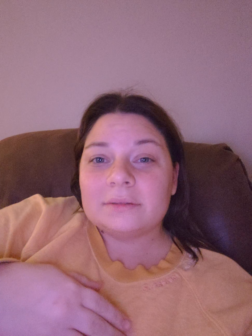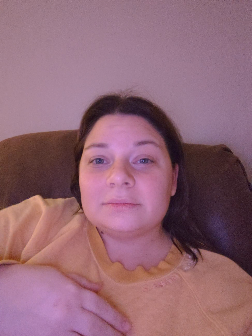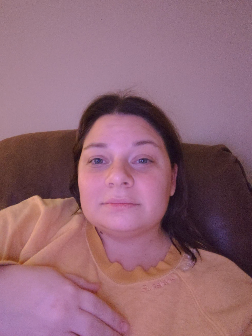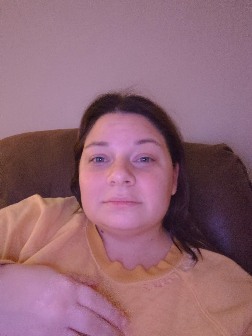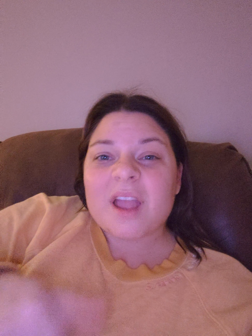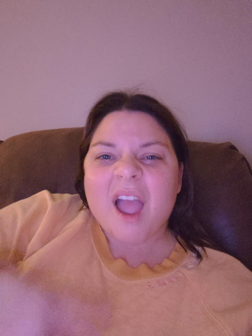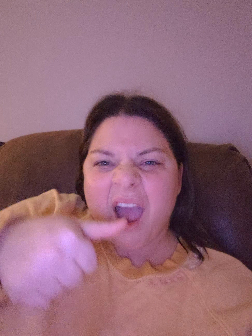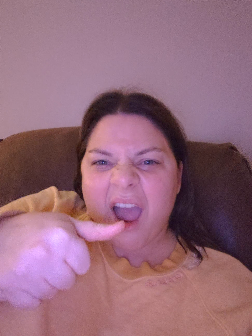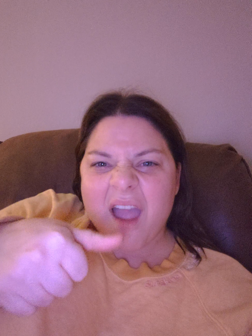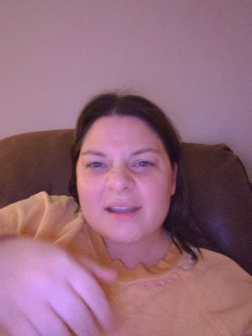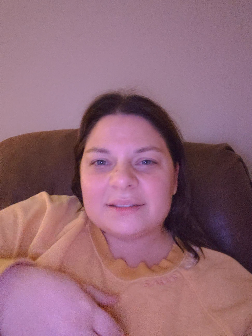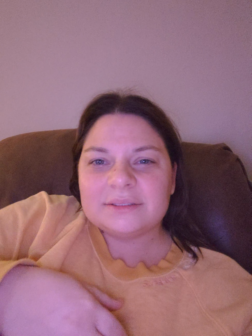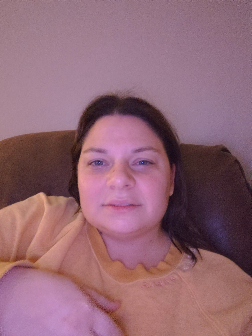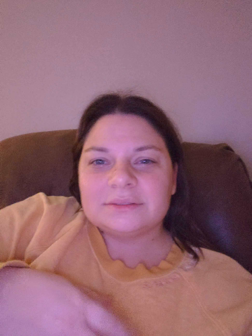hide